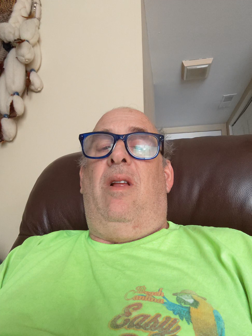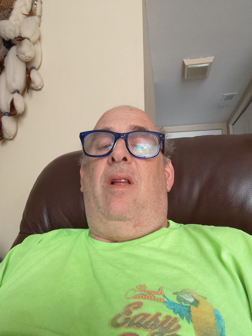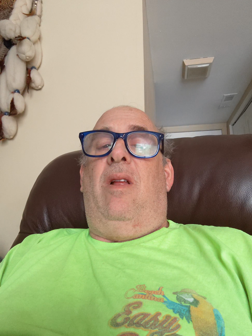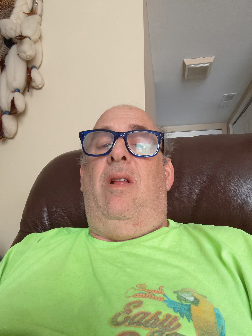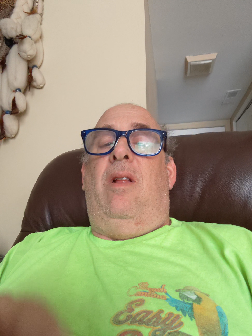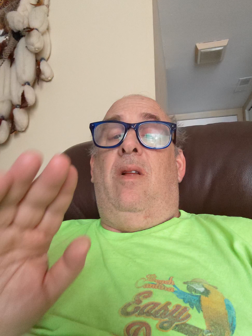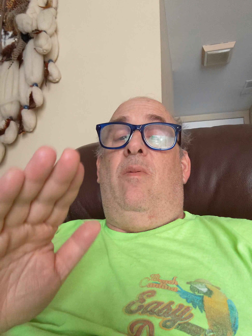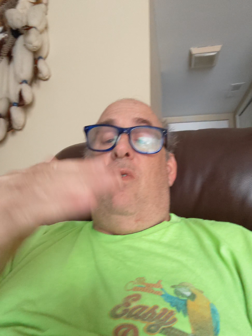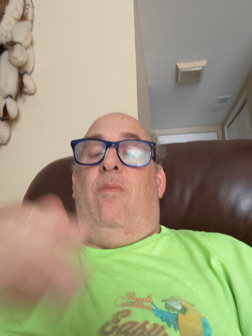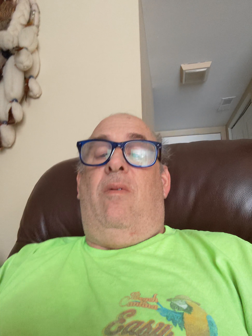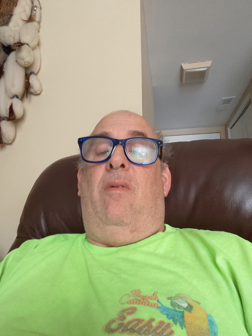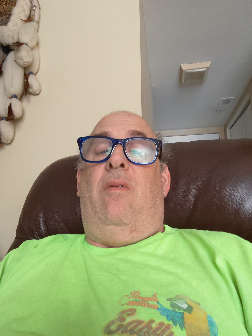room